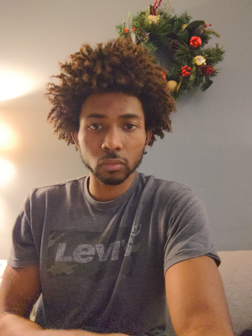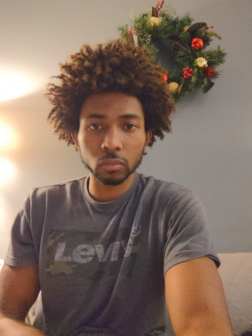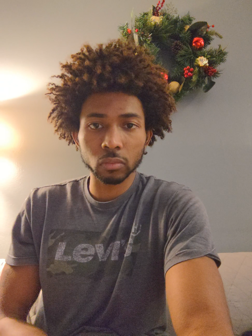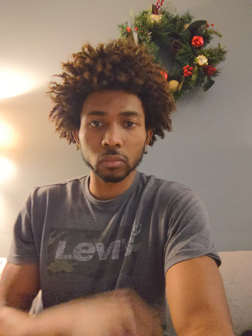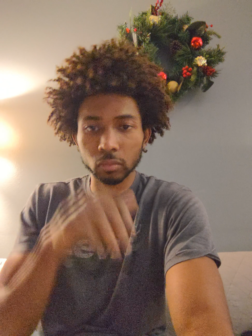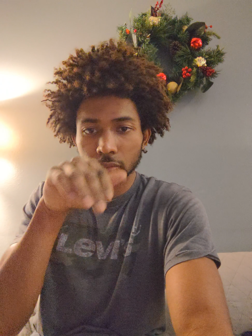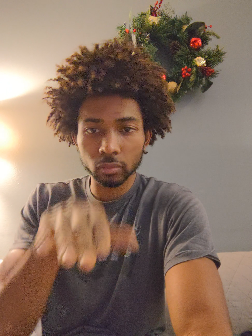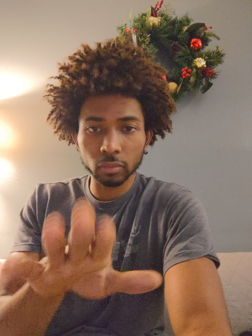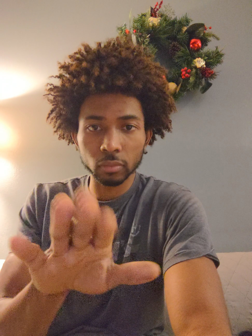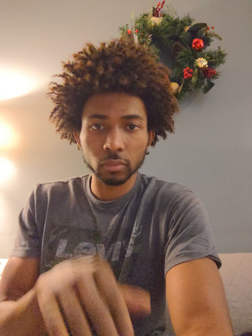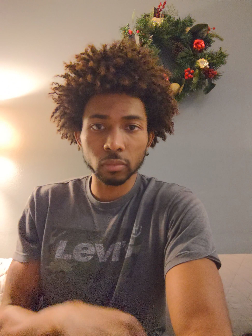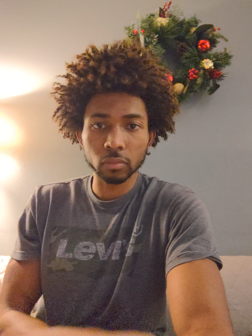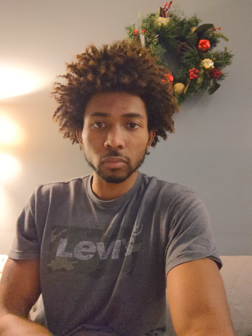into